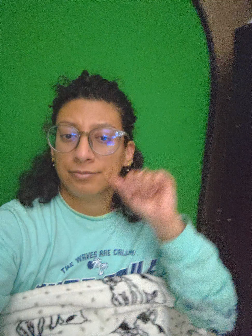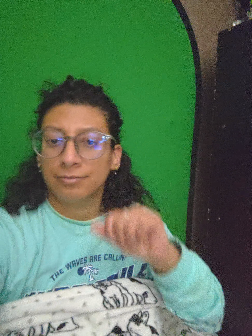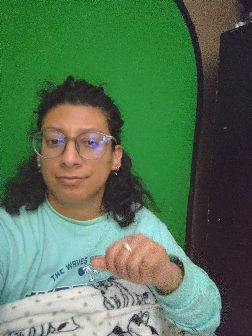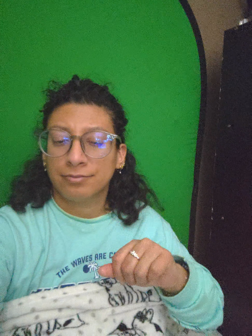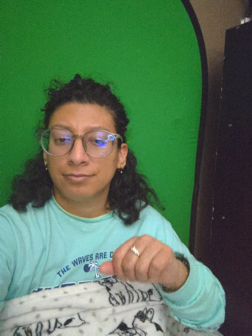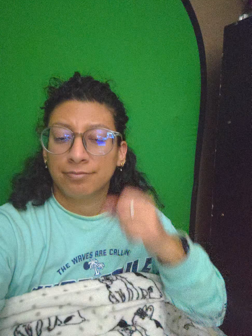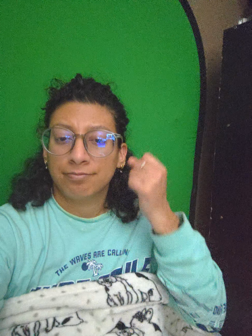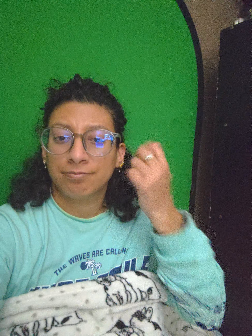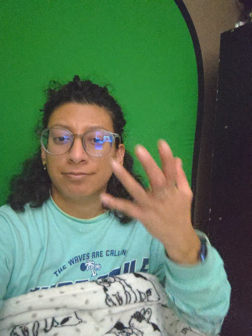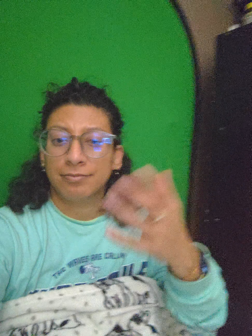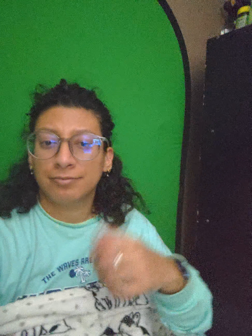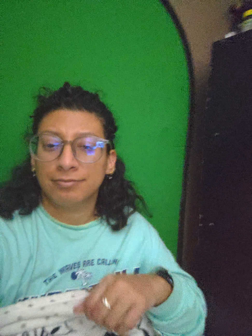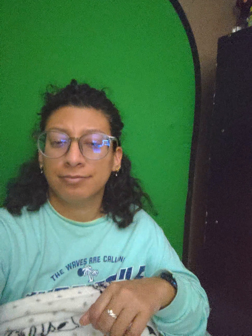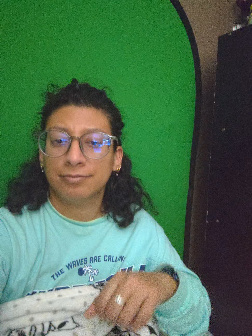many